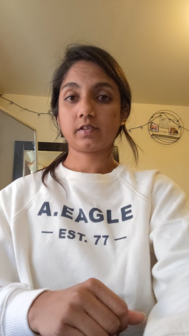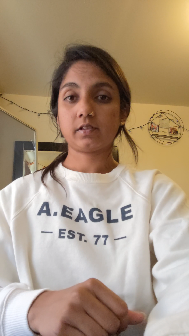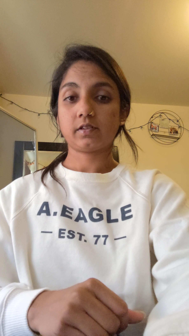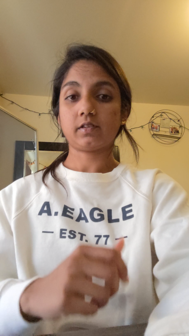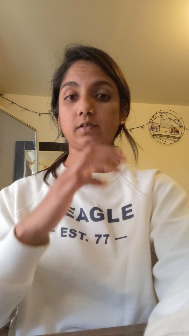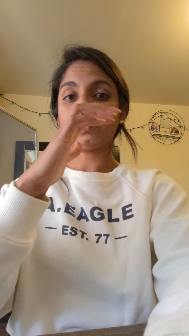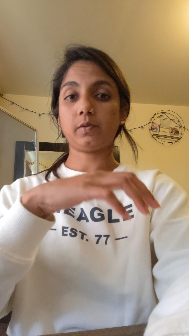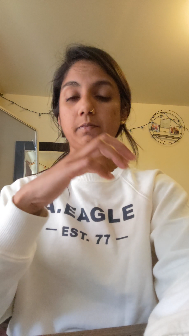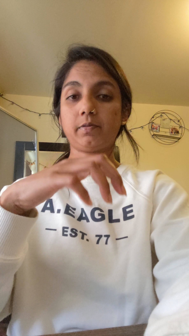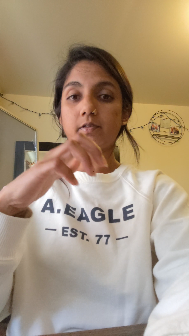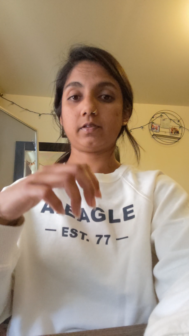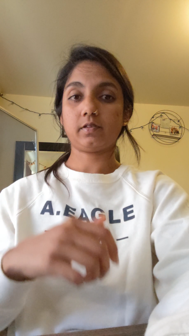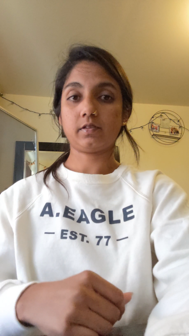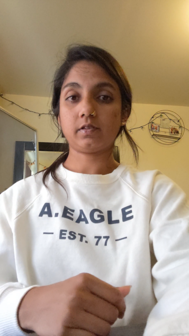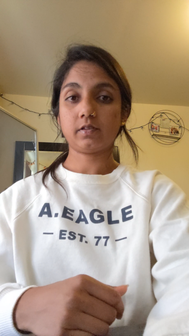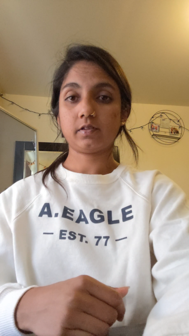grapes